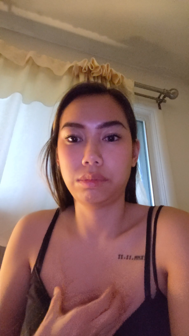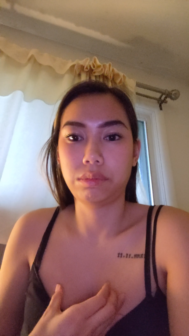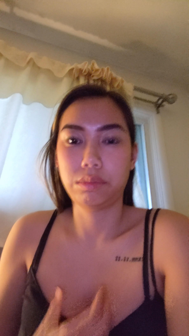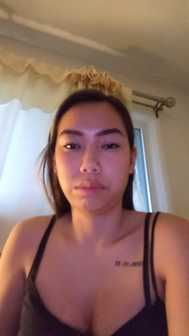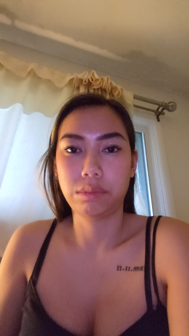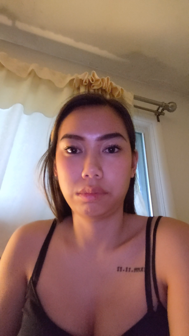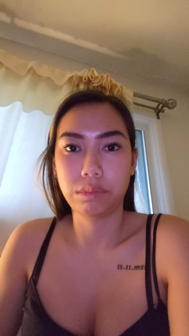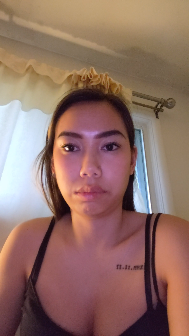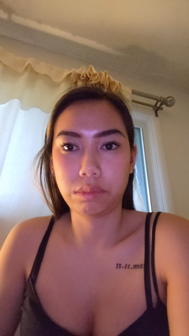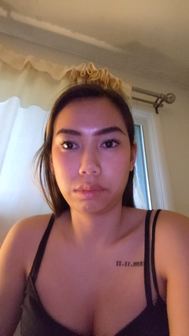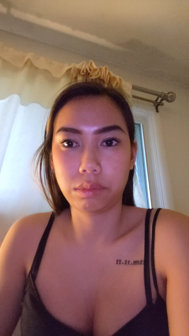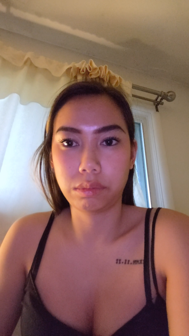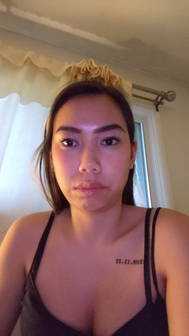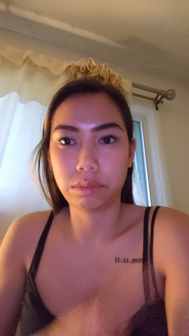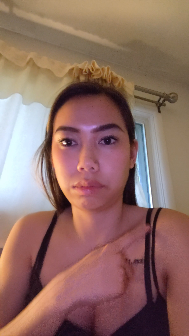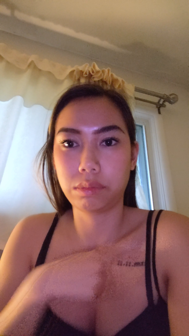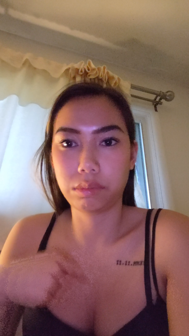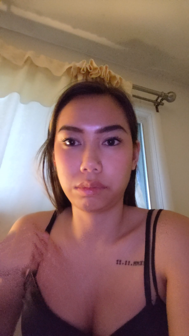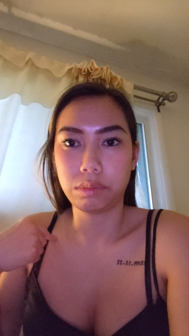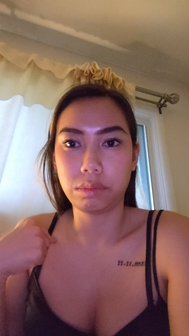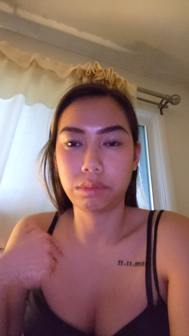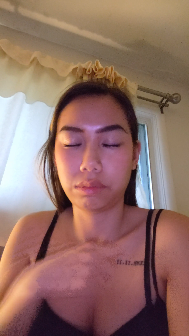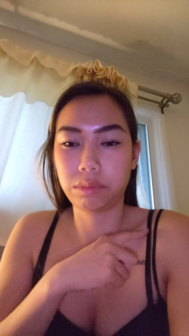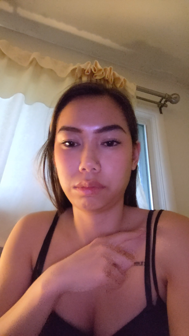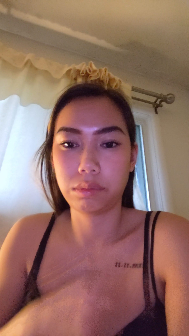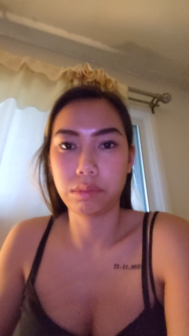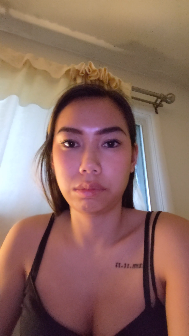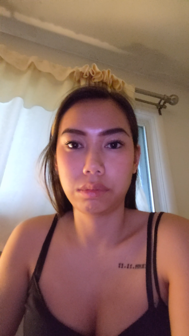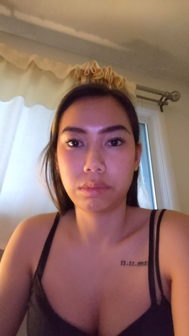bib